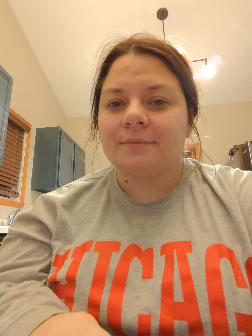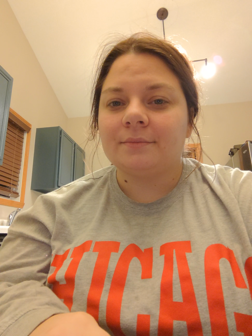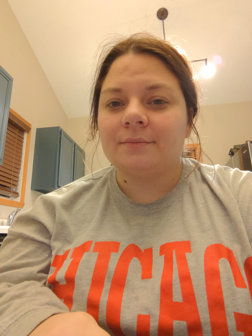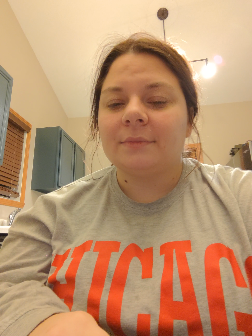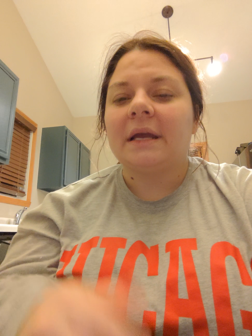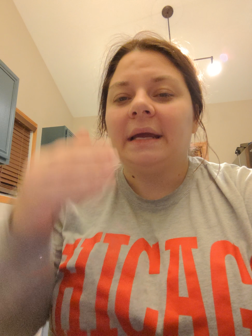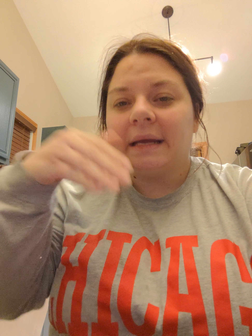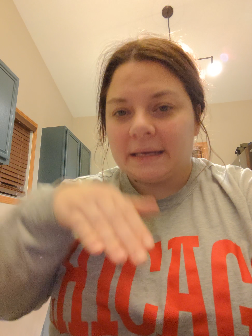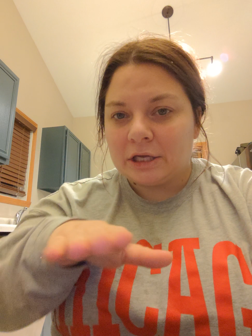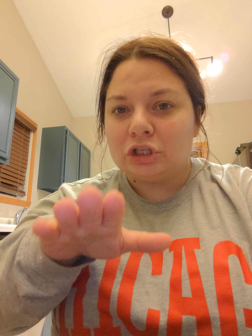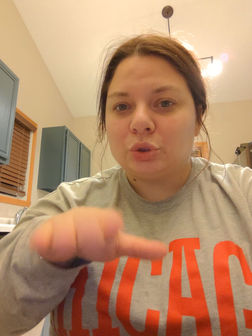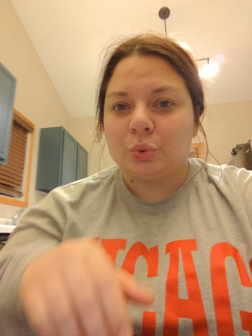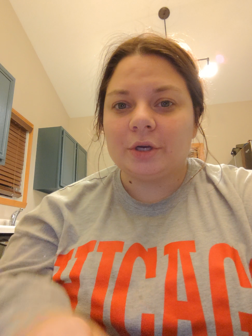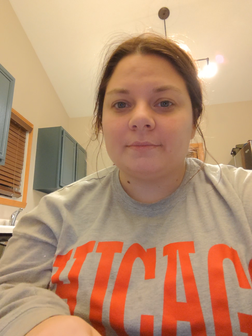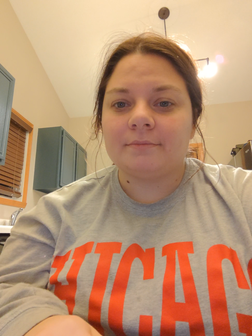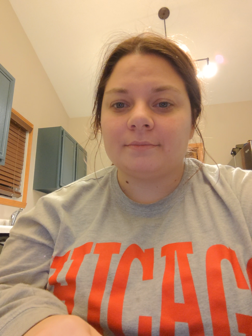into